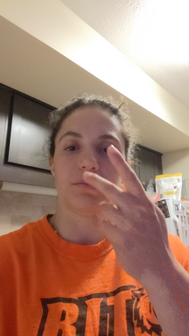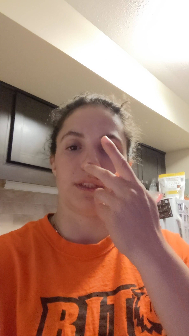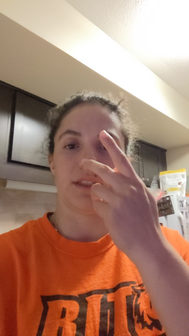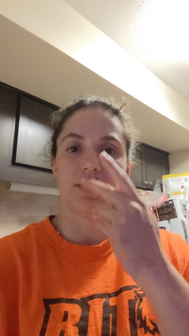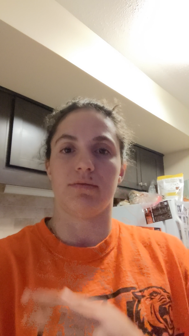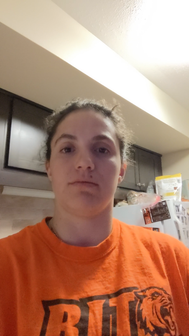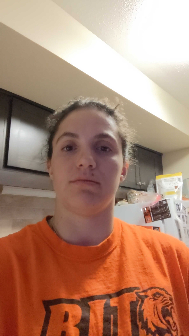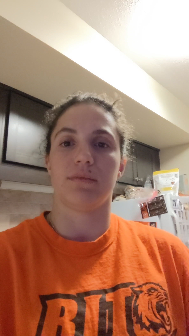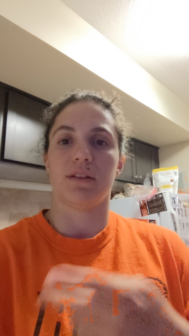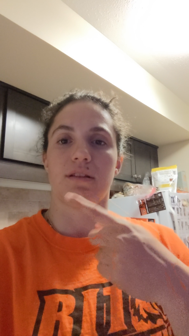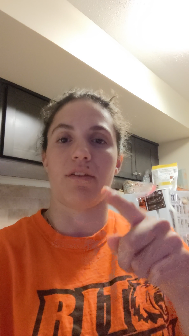knife